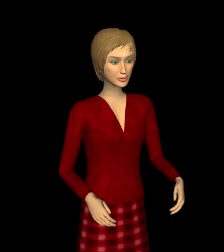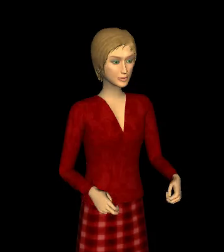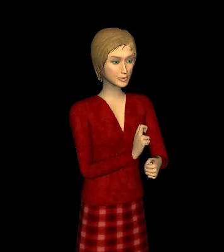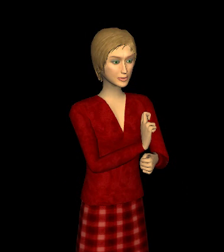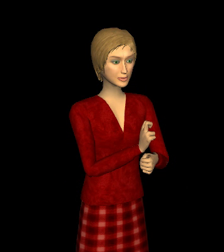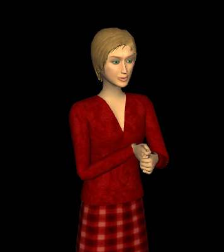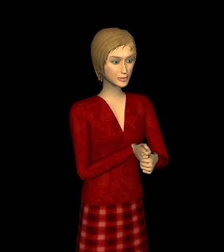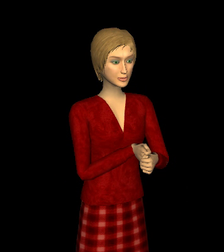صعب